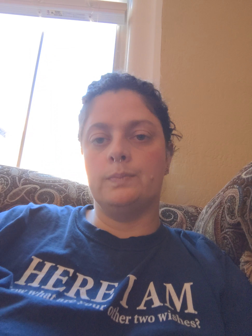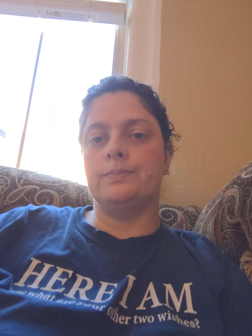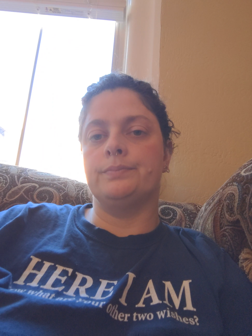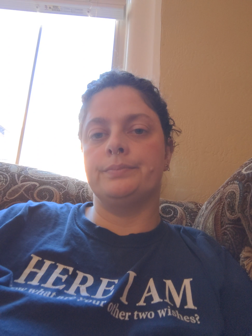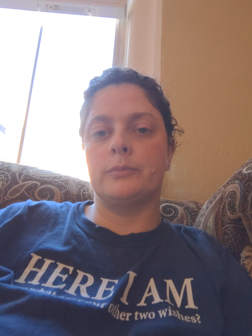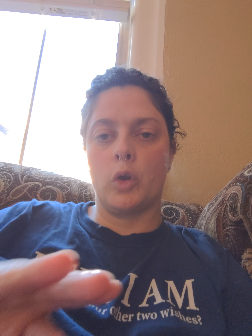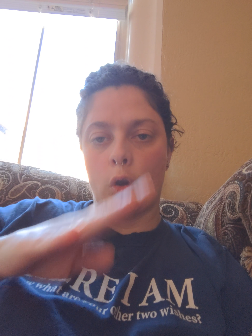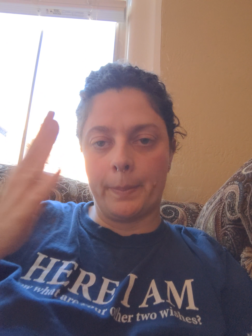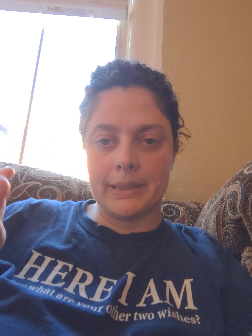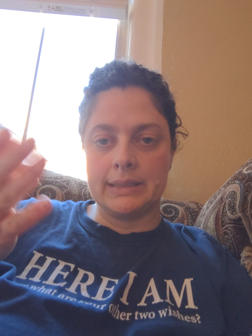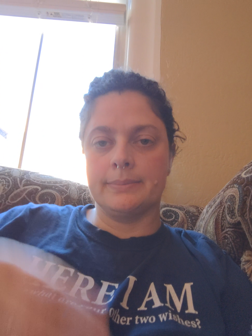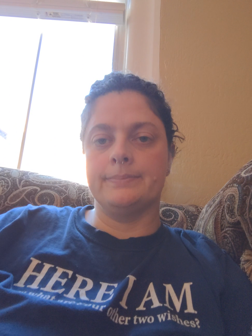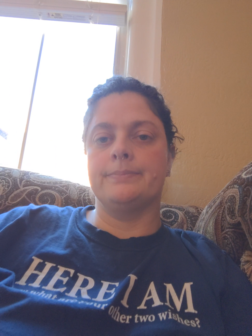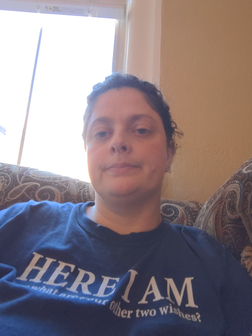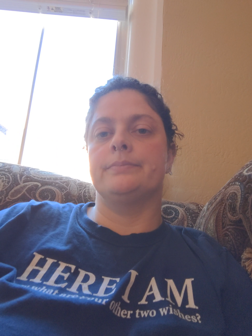open